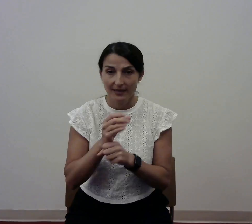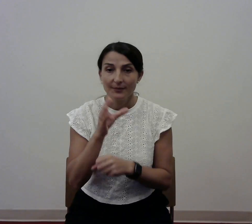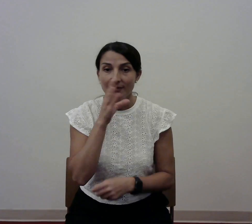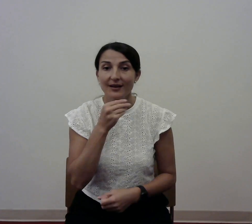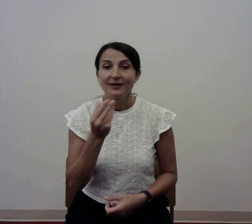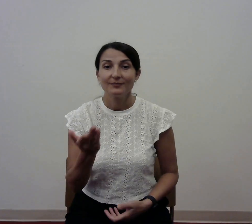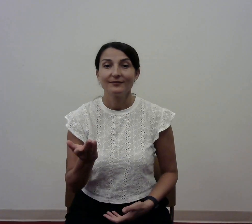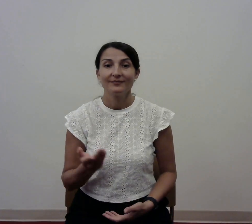bilər